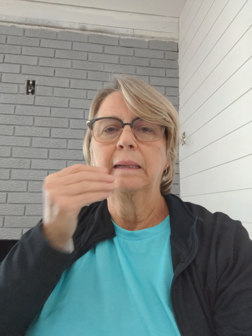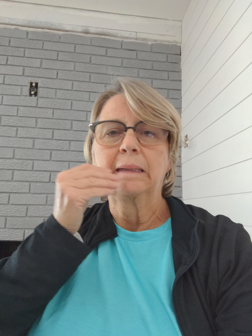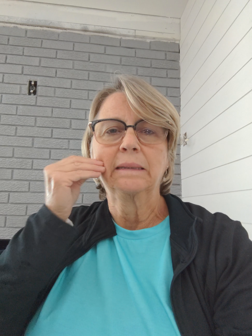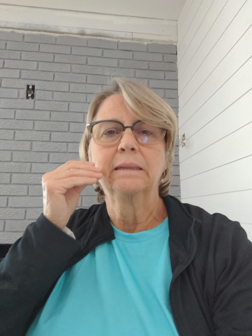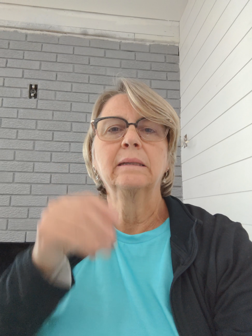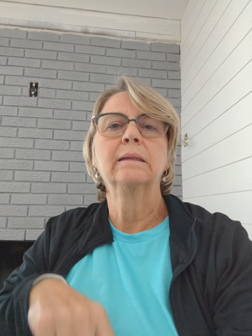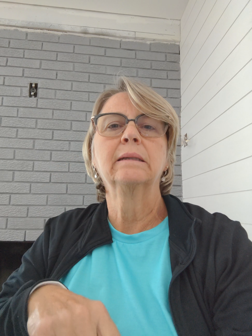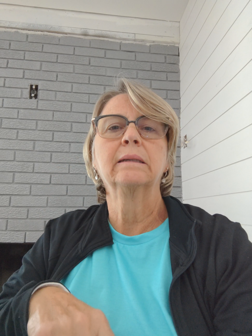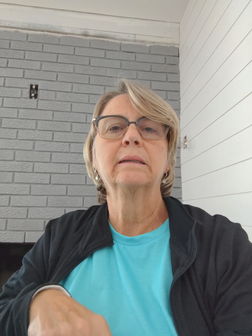kiss